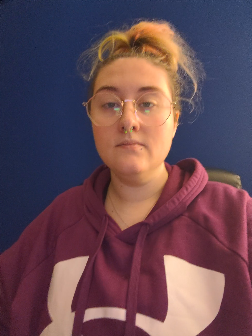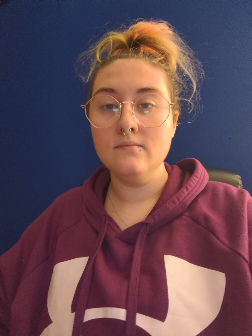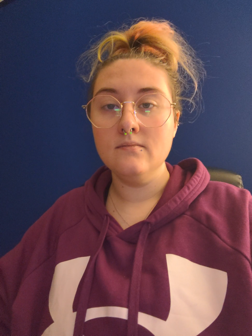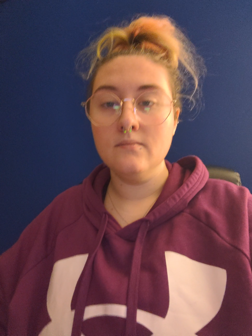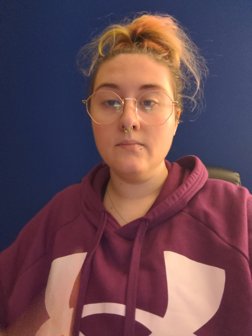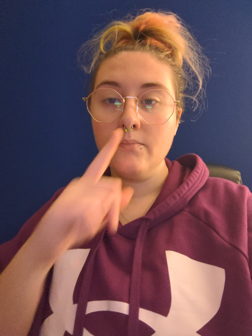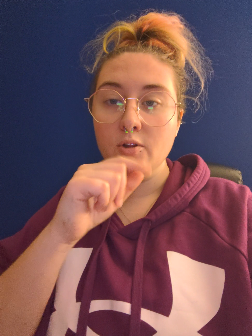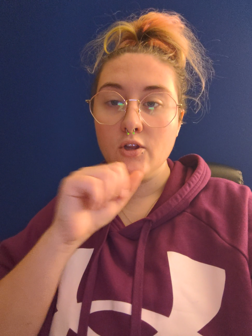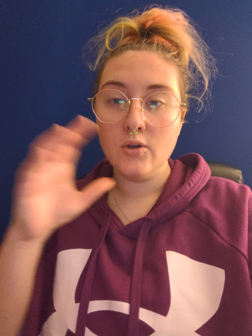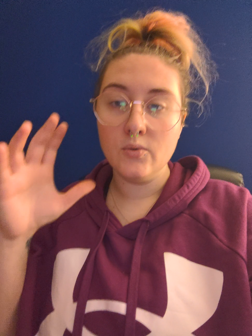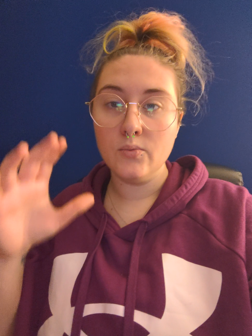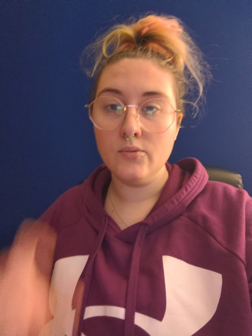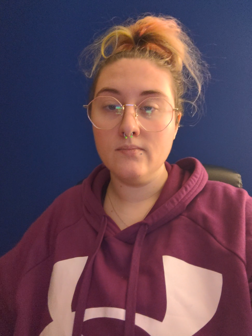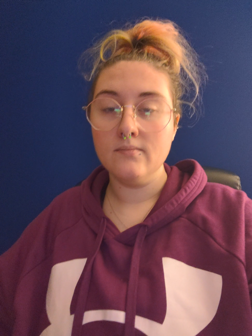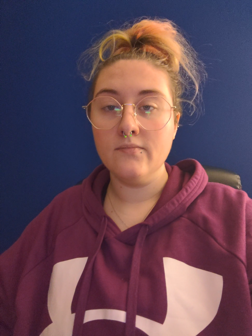balloon